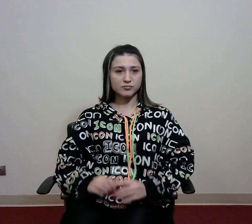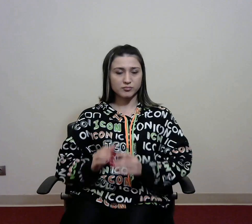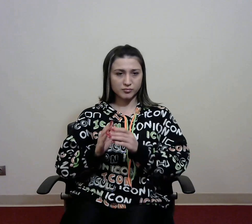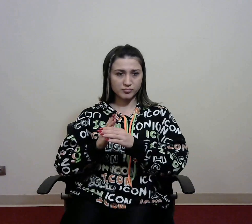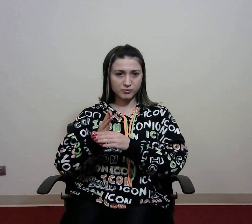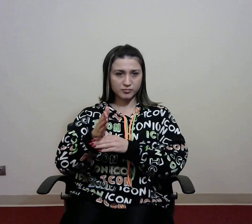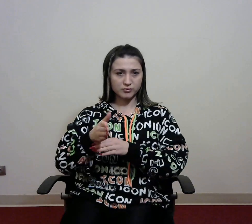müraciət